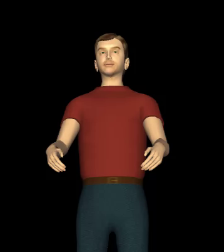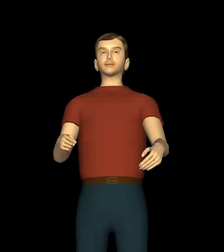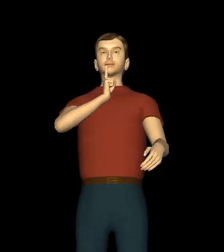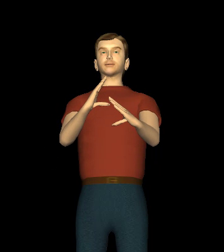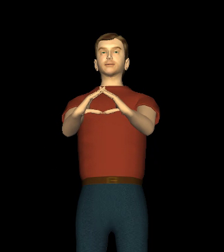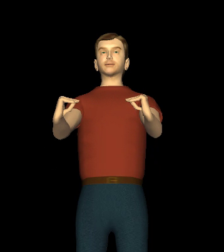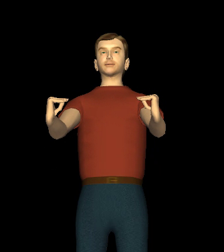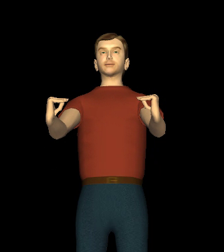صمت